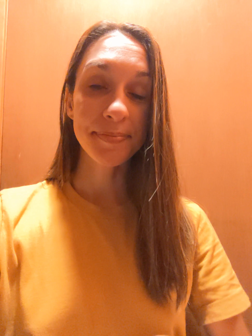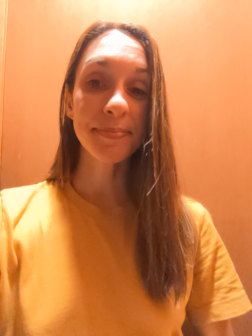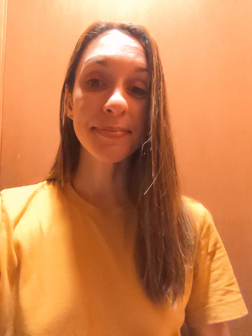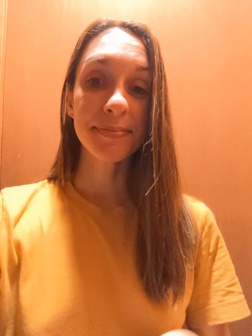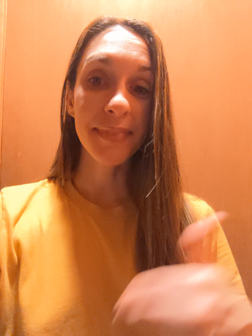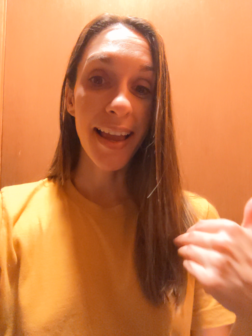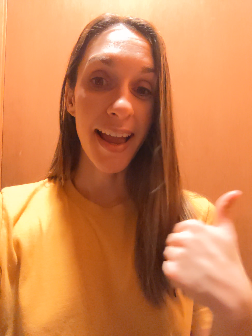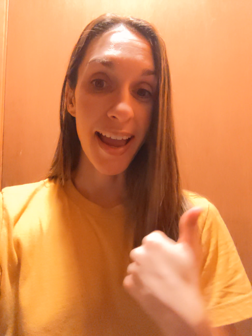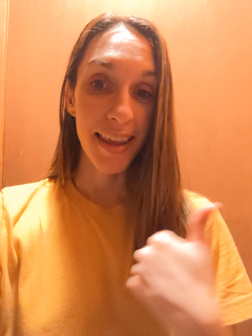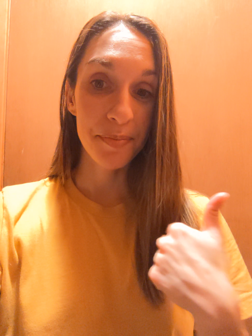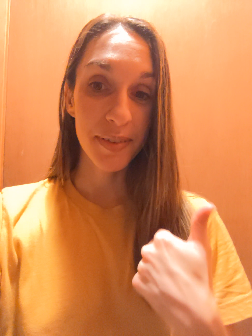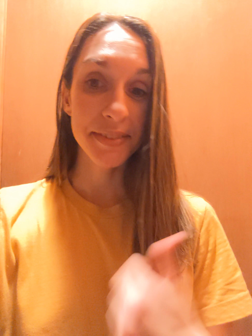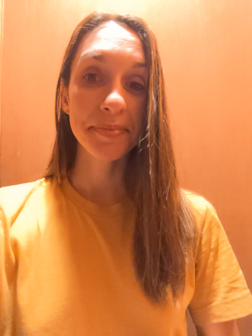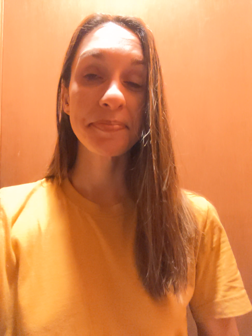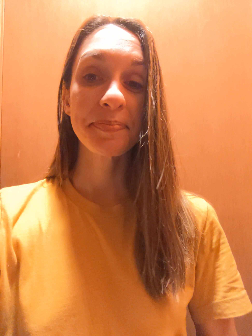animal